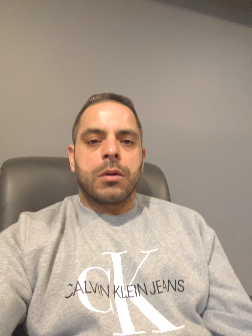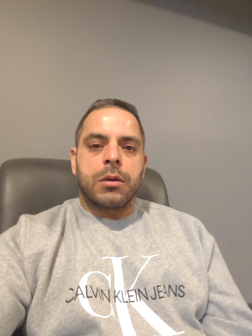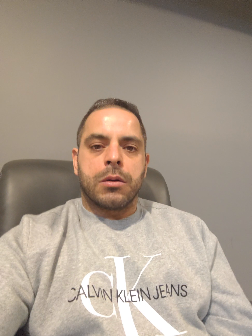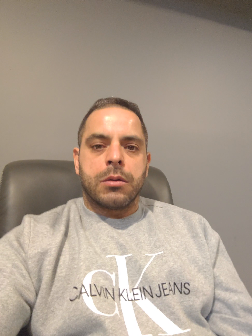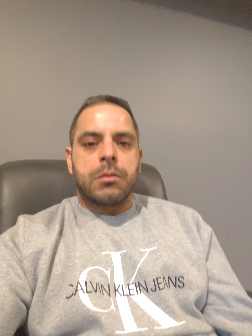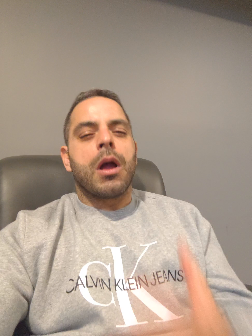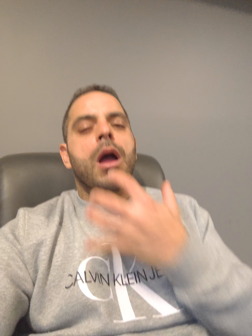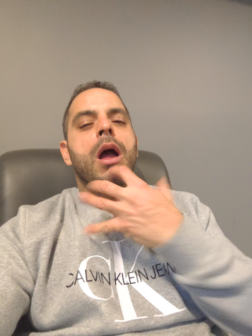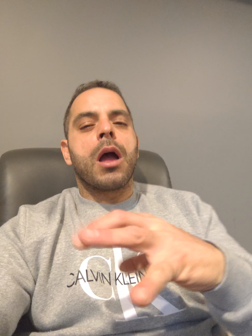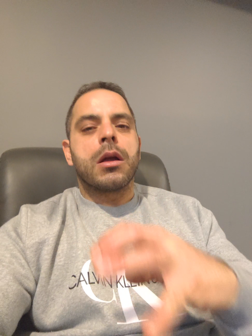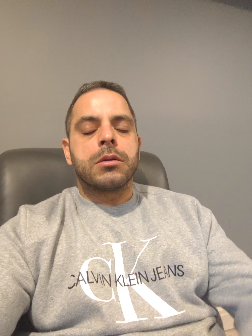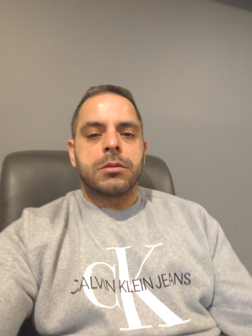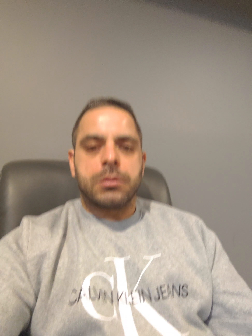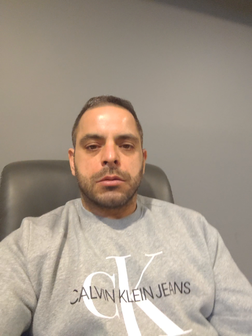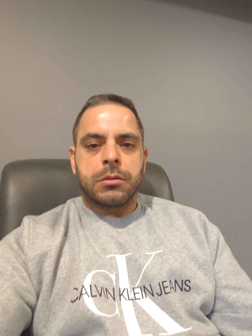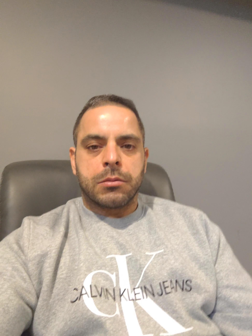hot